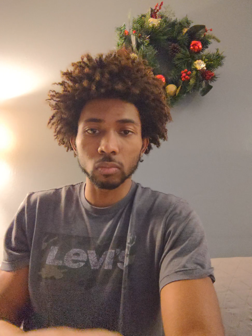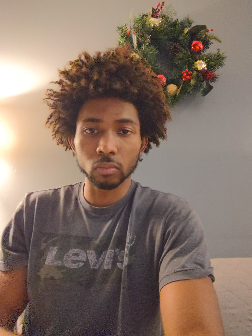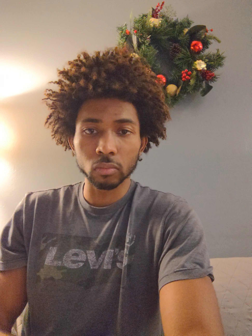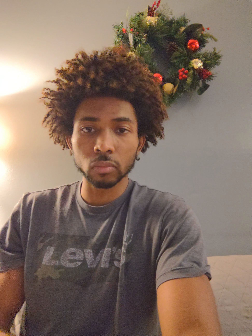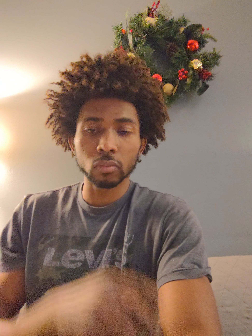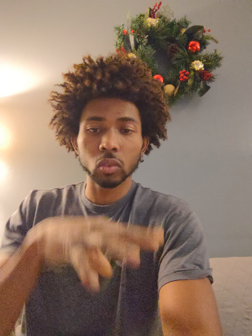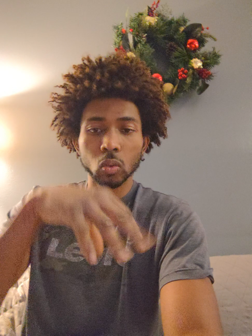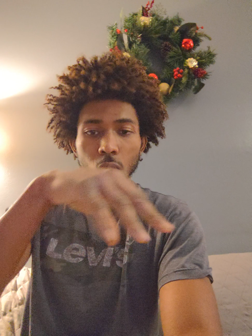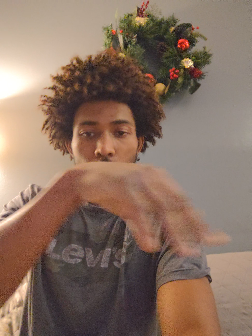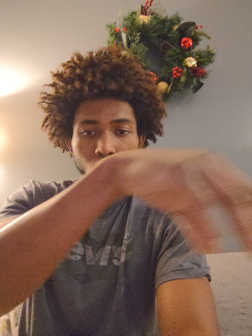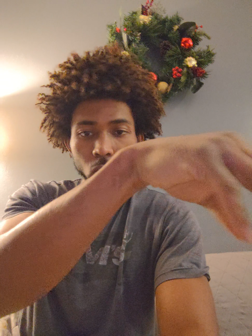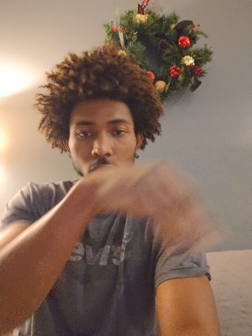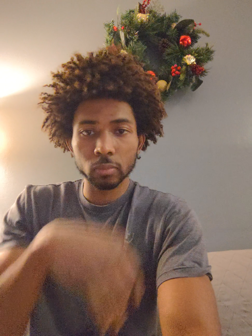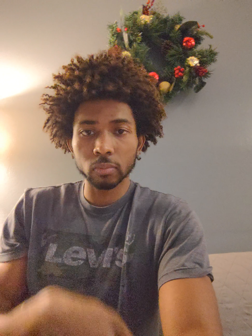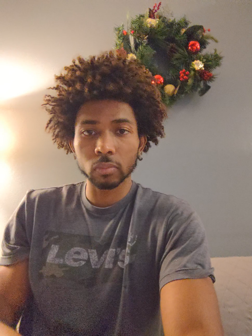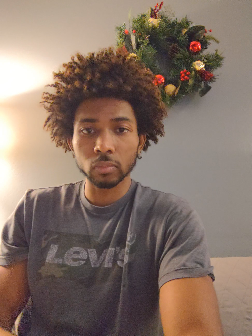vacuum